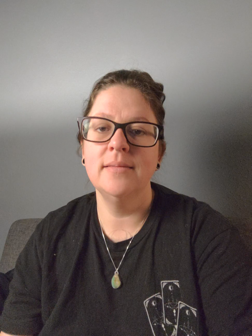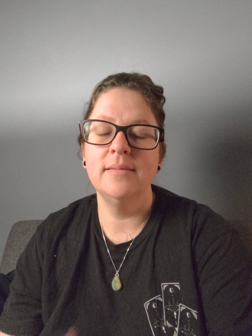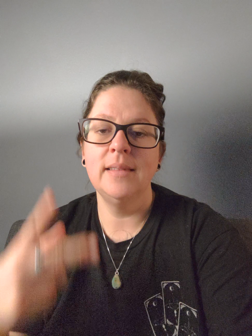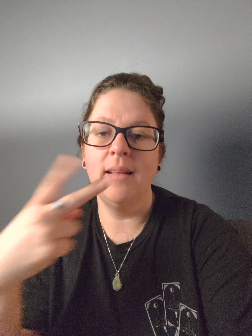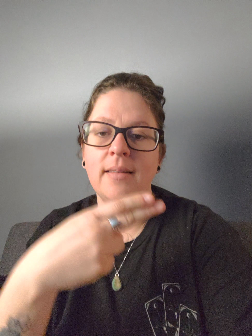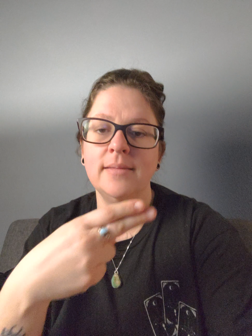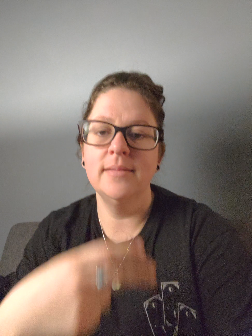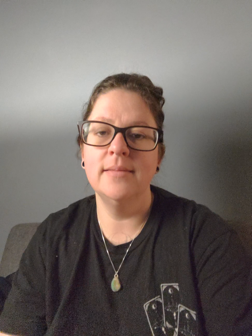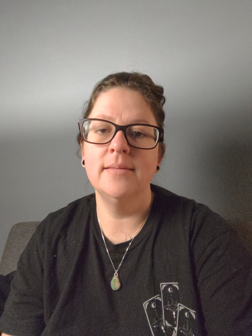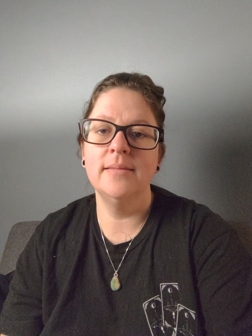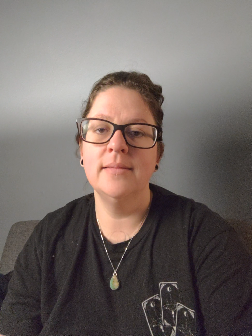cut